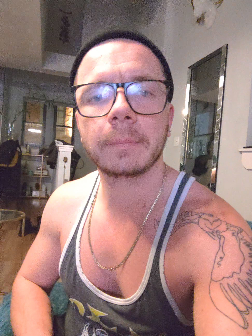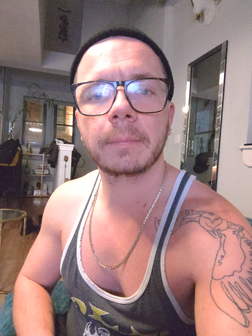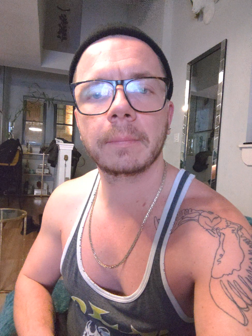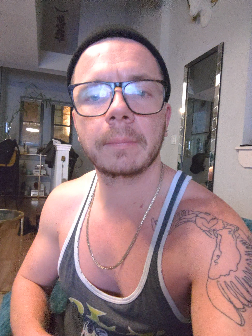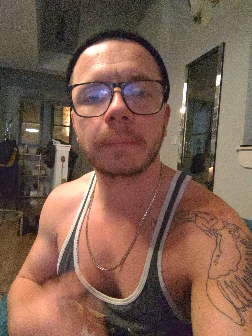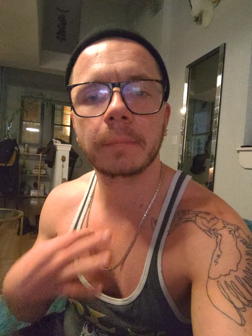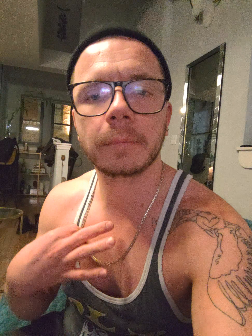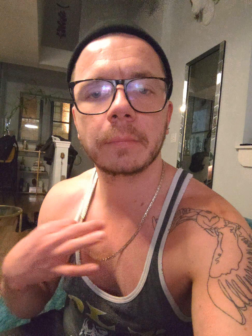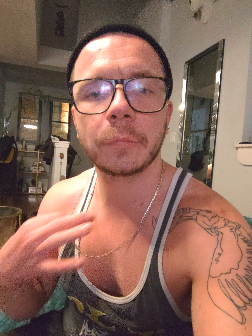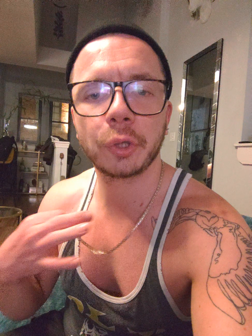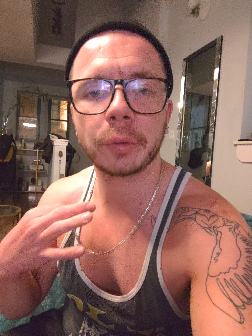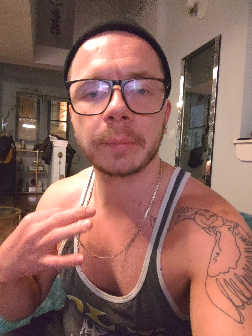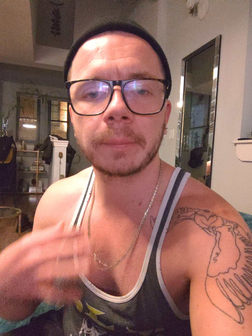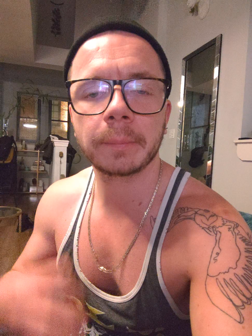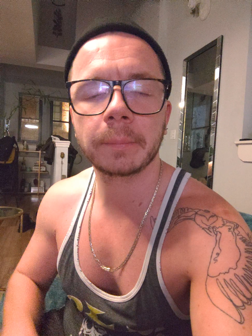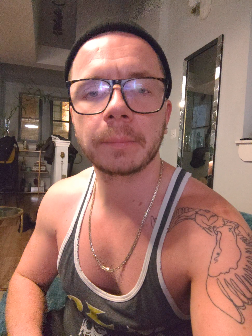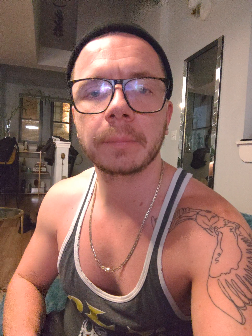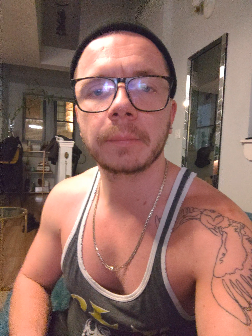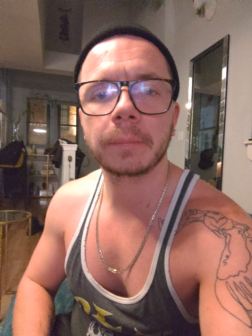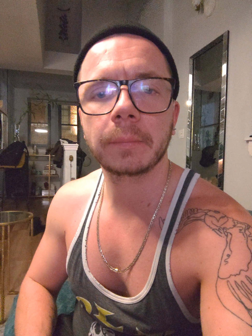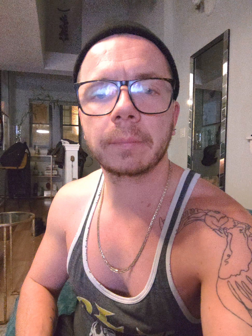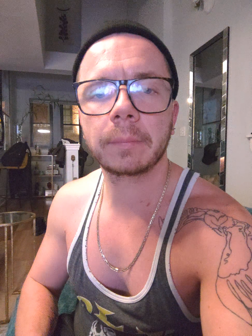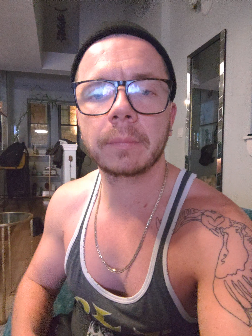shirt